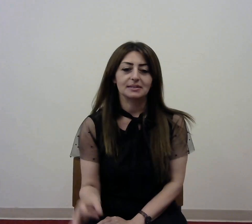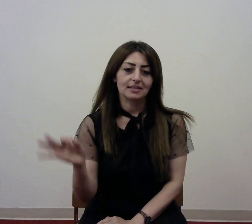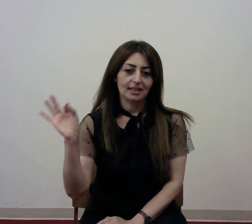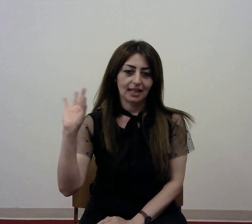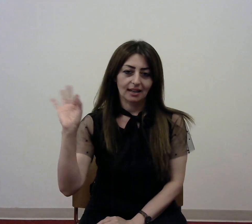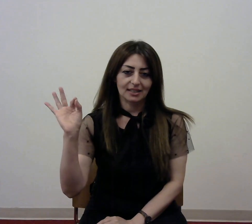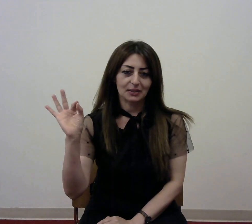ayaqyolu